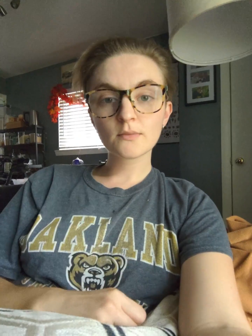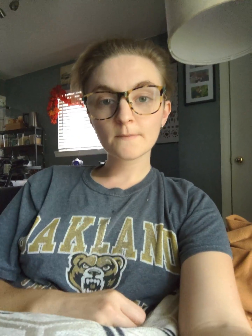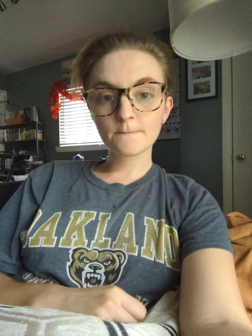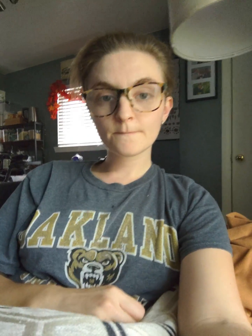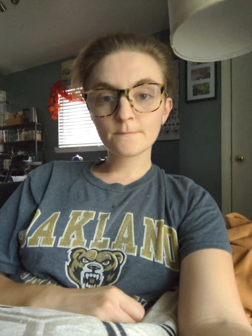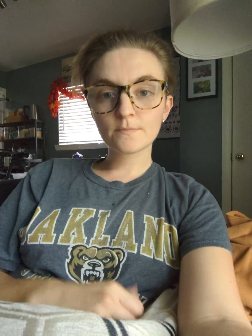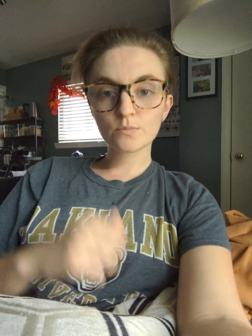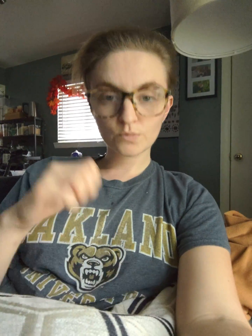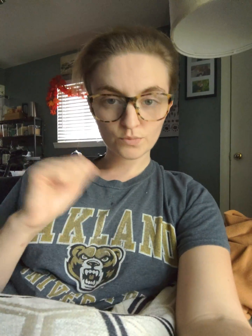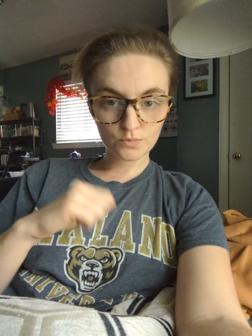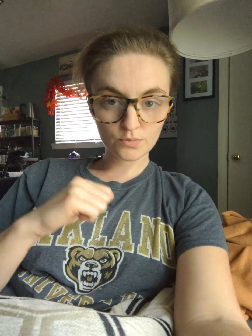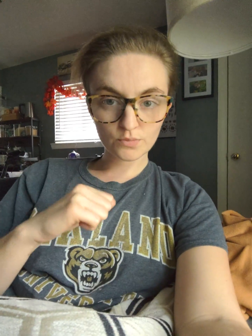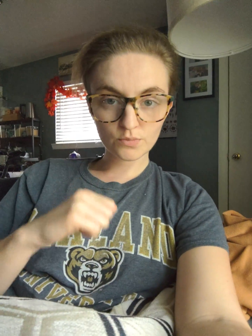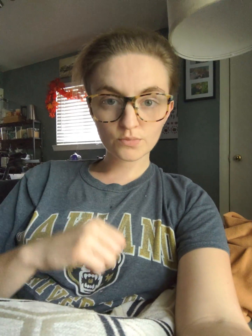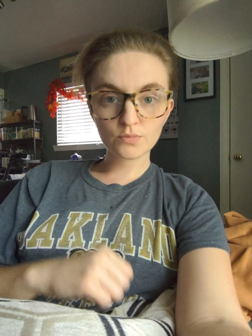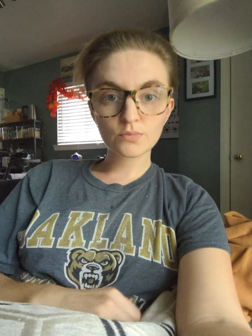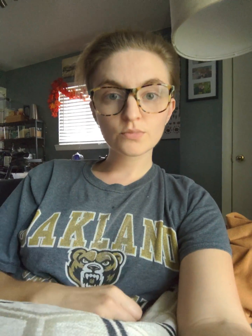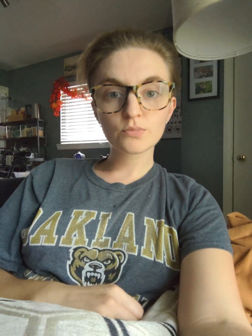rock